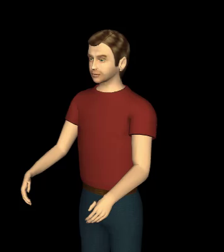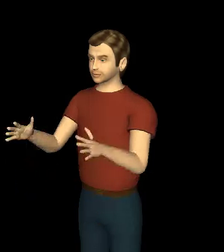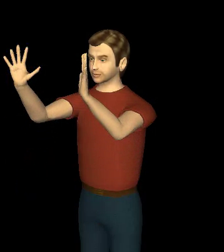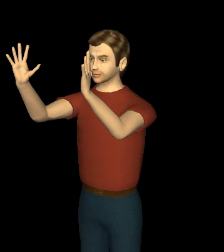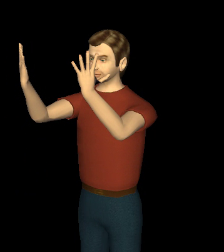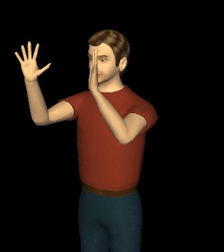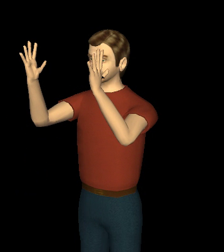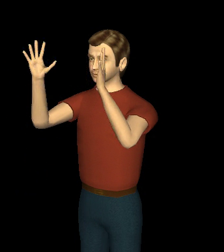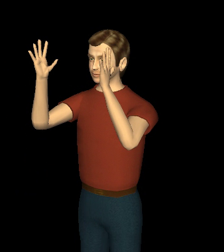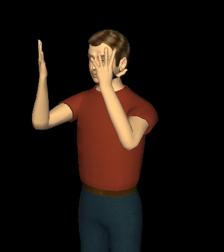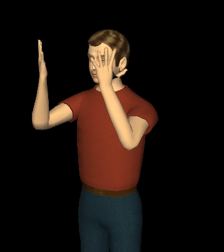غابة